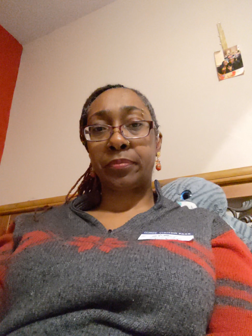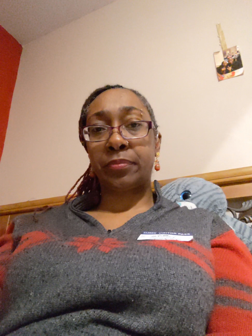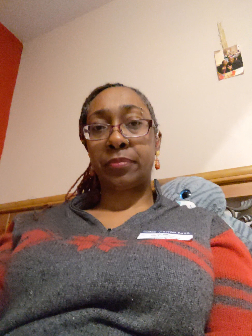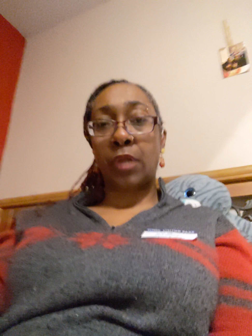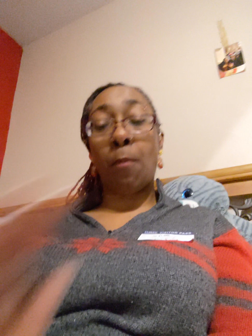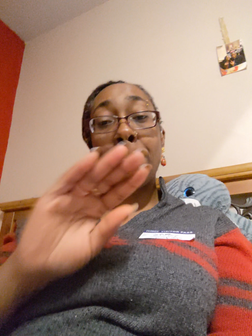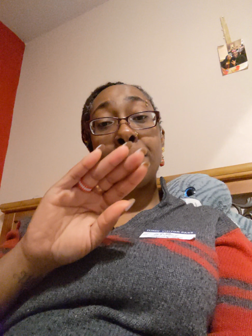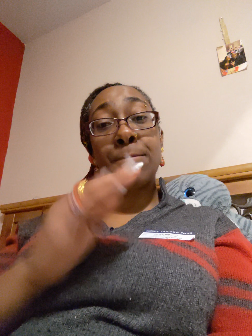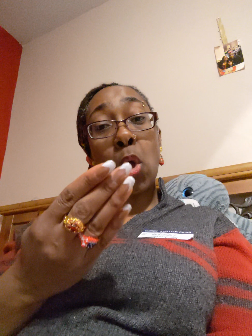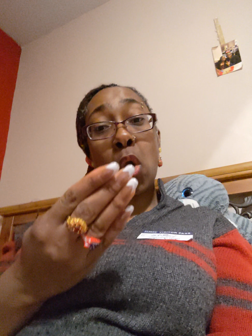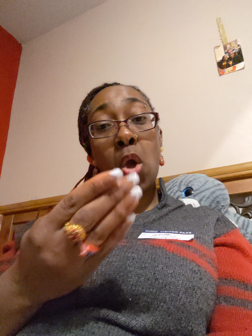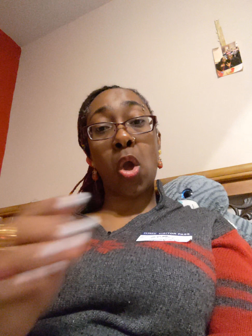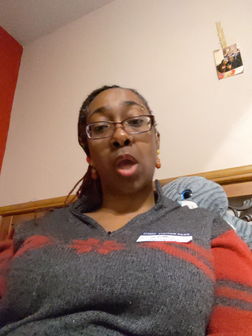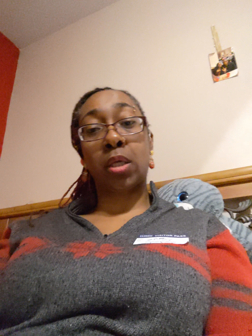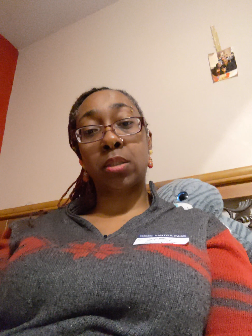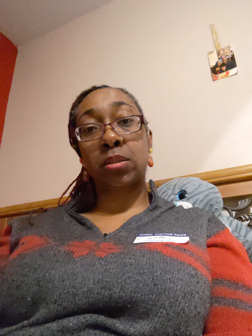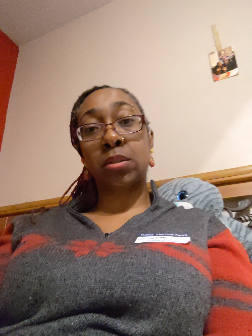book